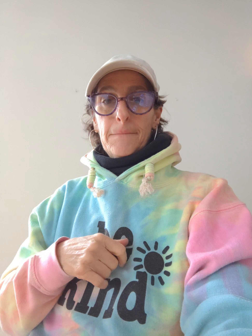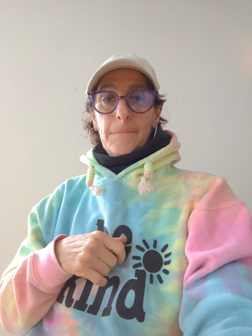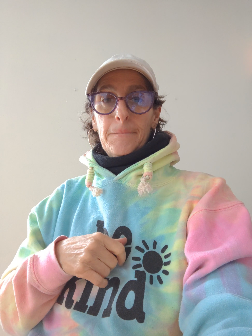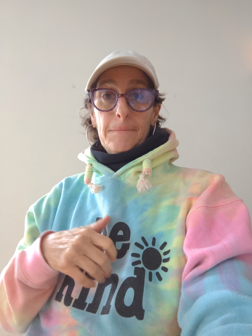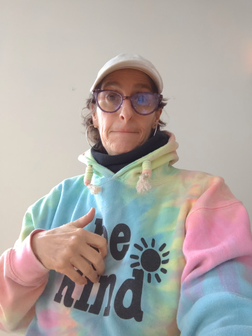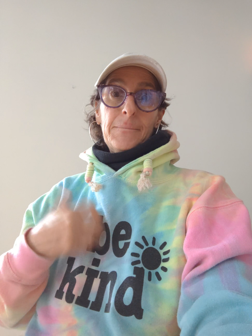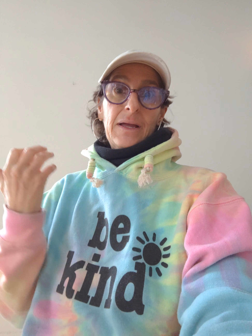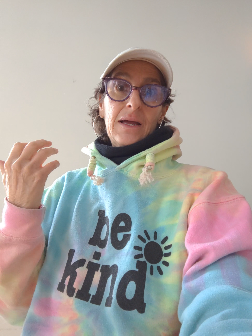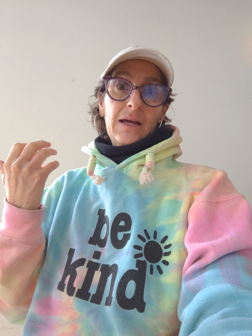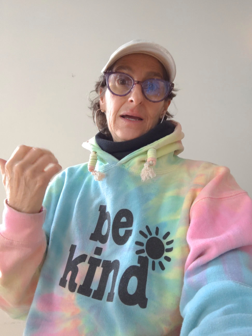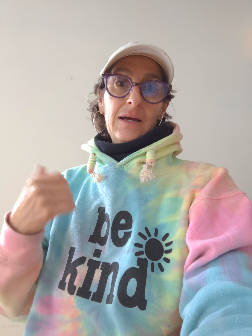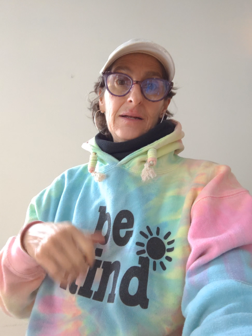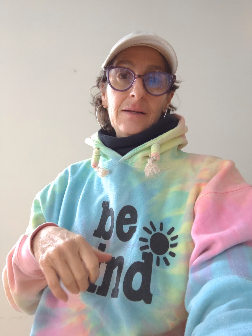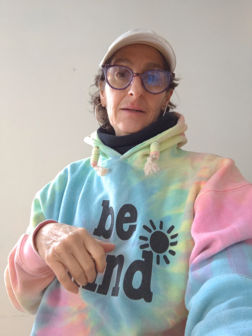mad